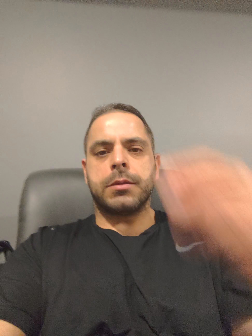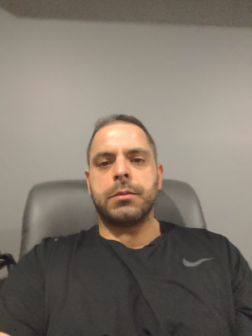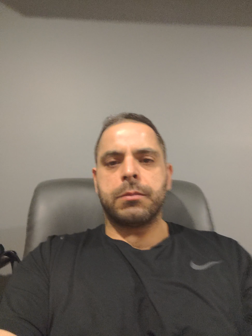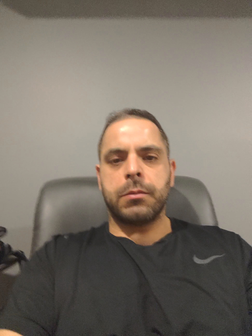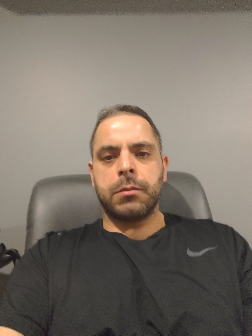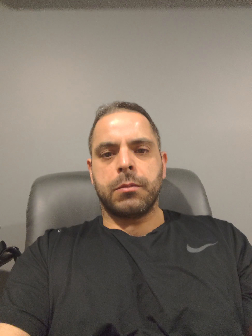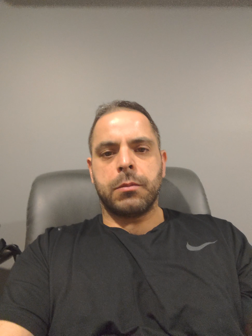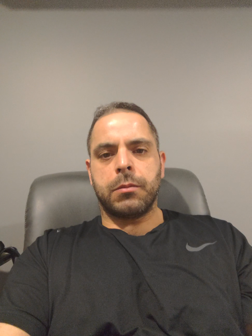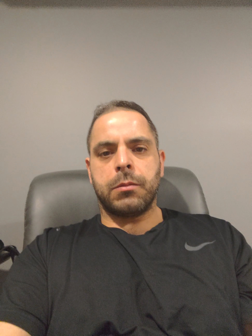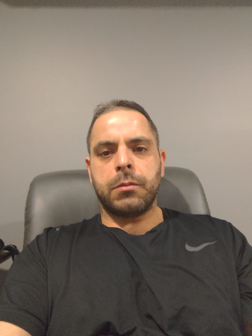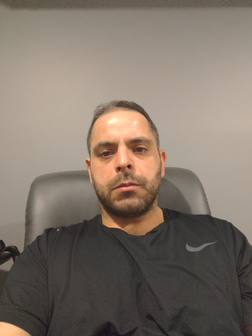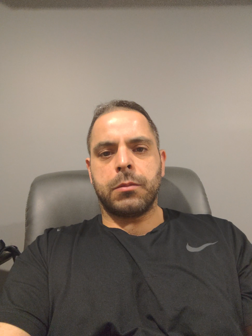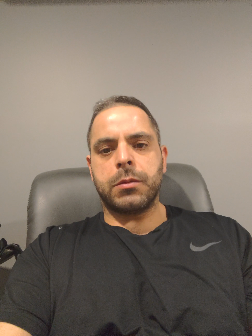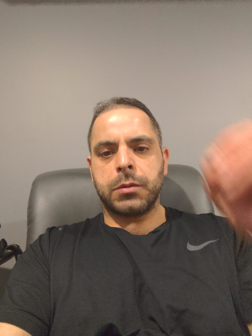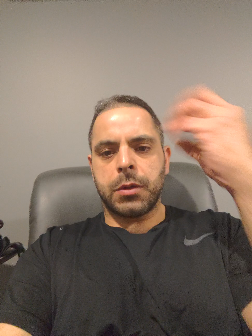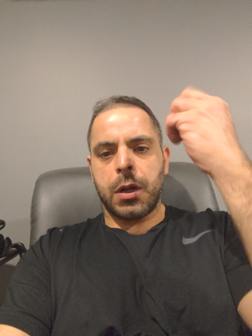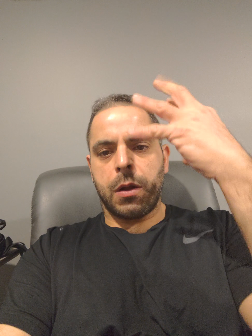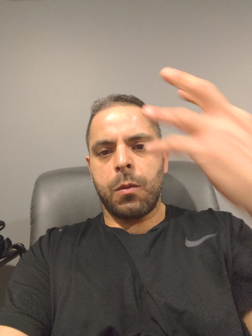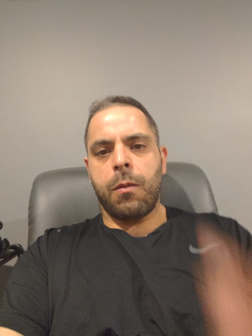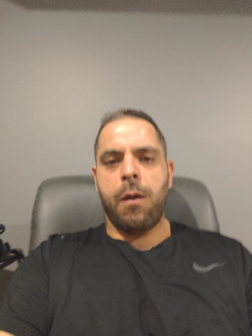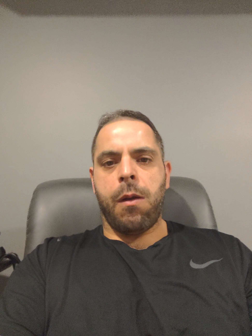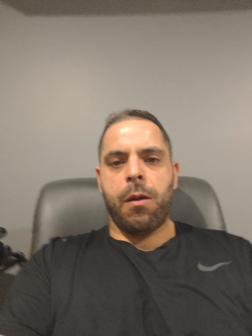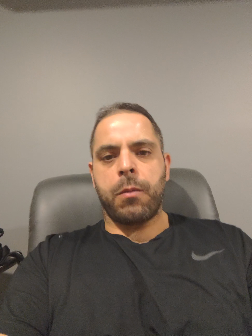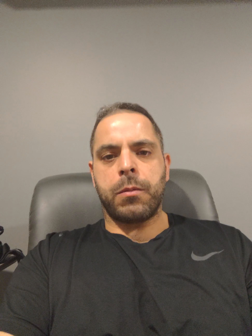shower